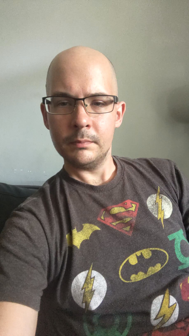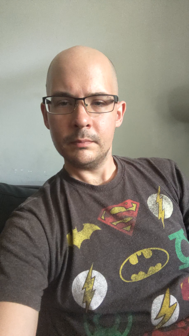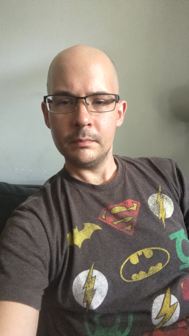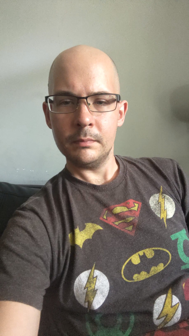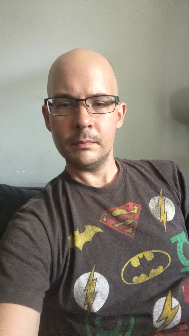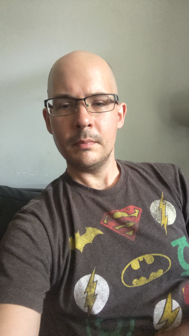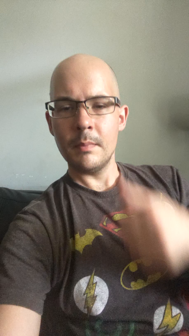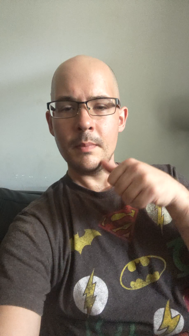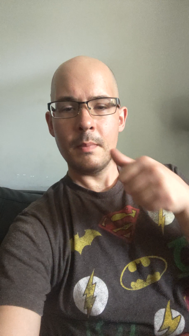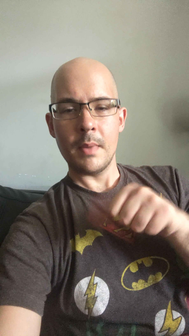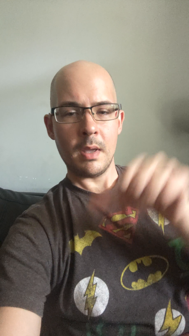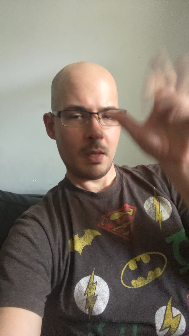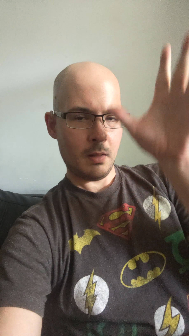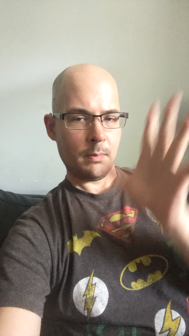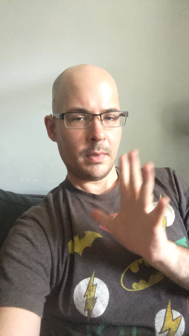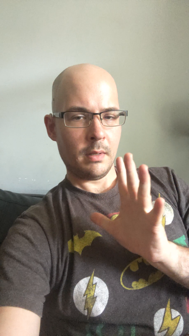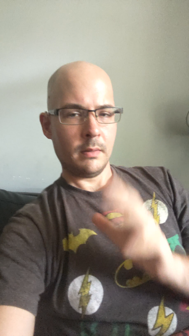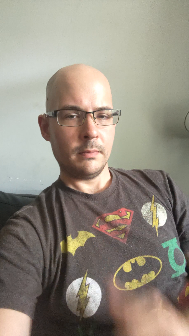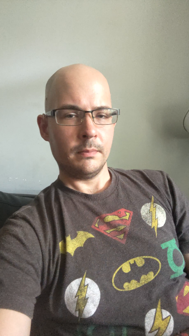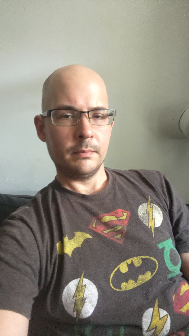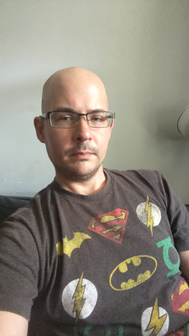mailman